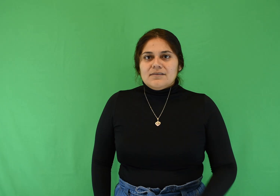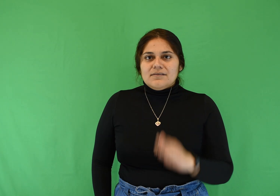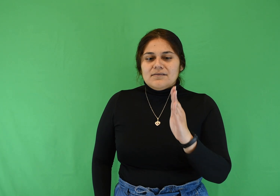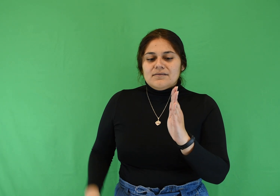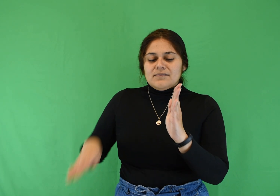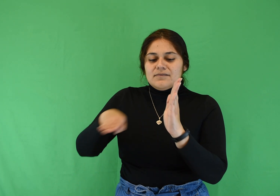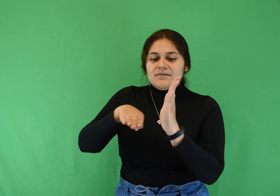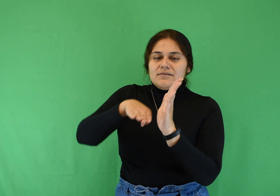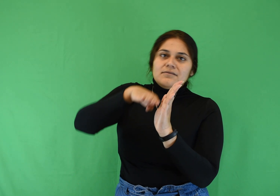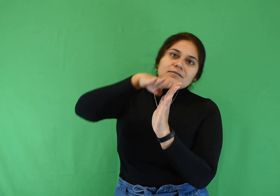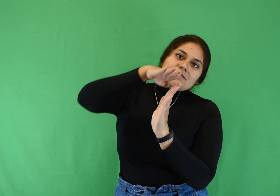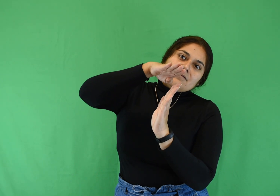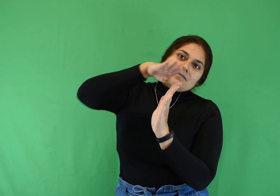elevado